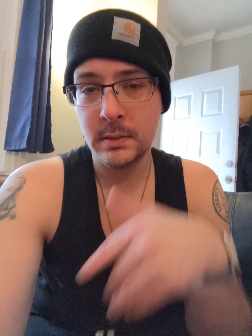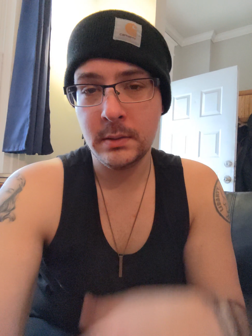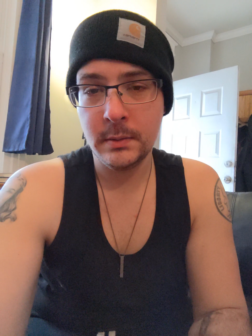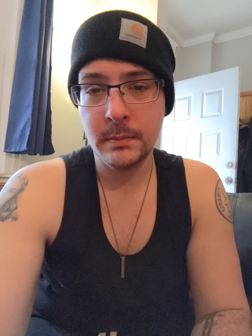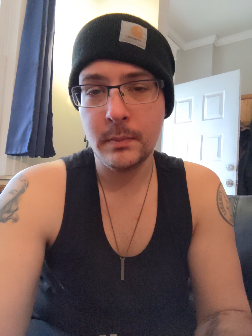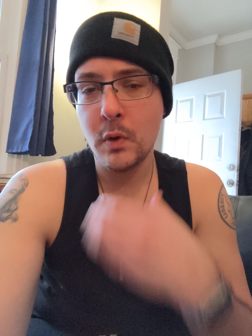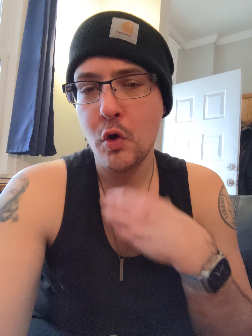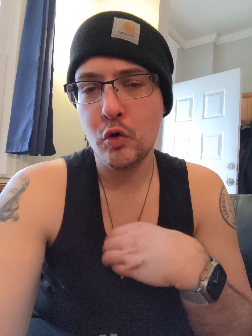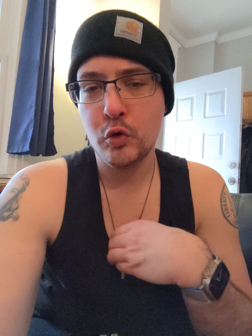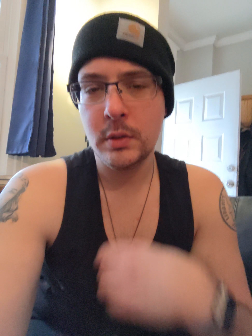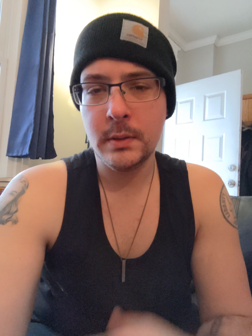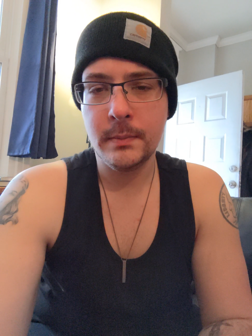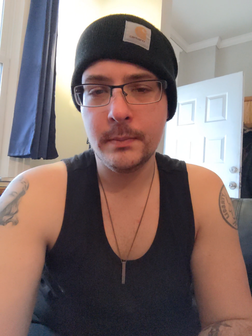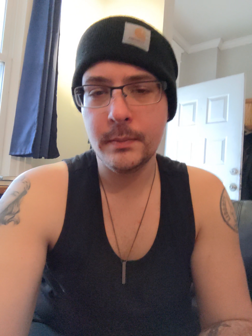hungry